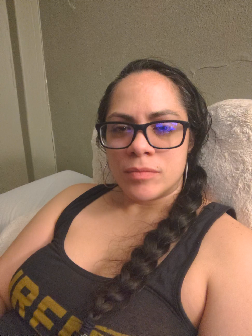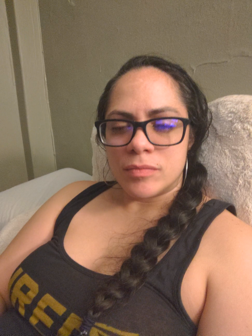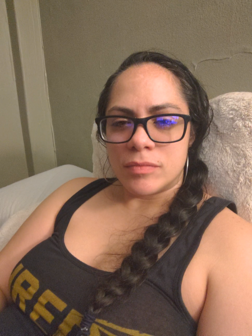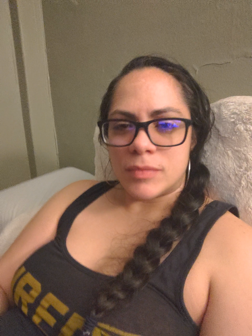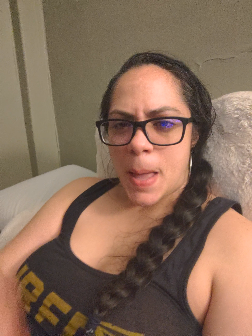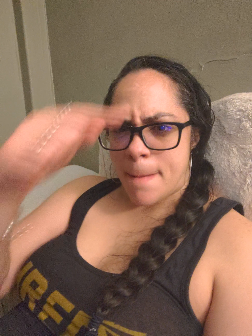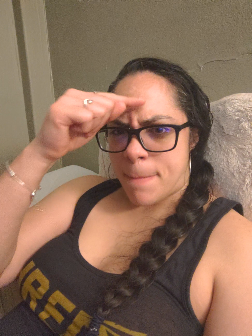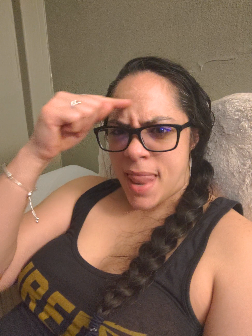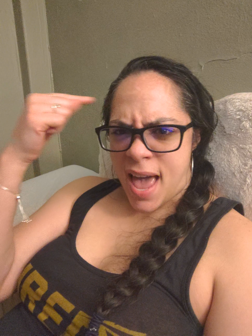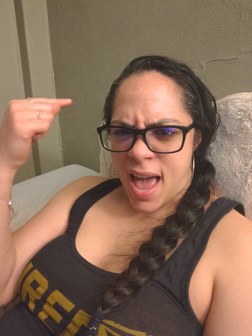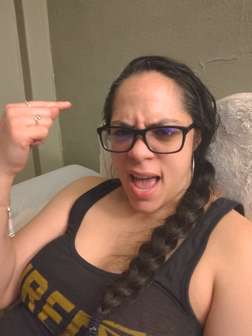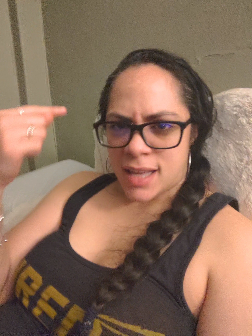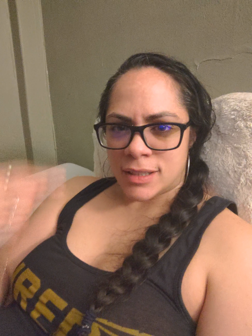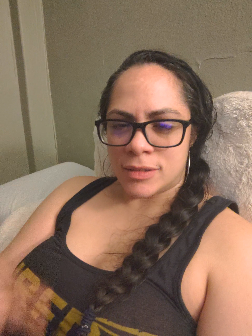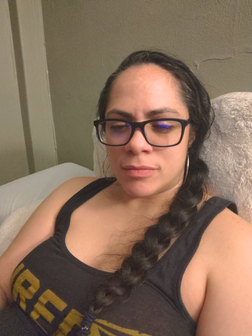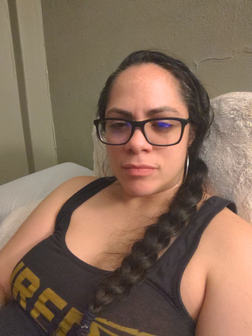black